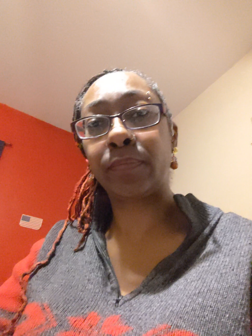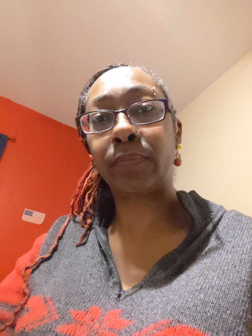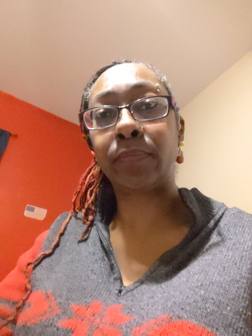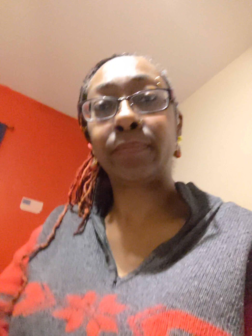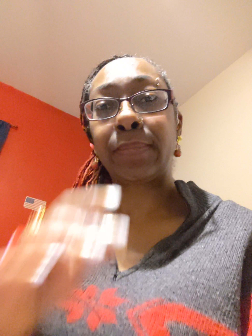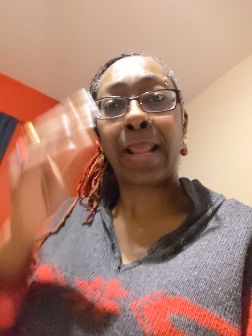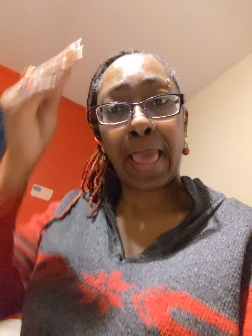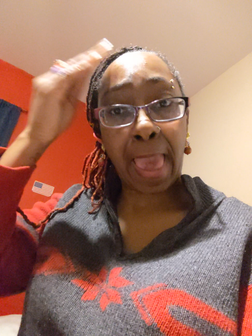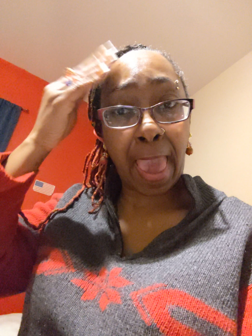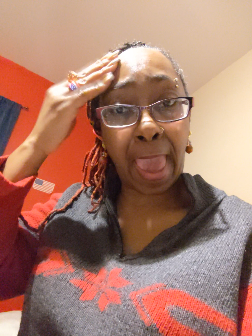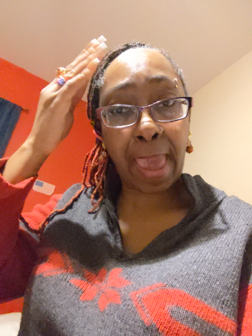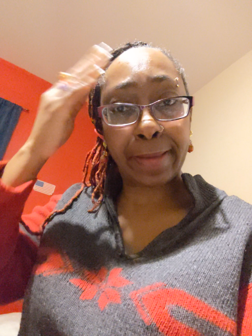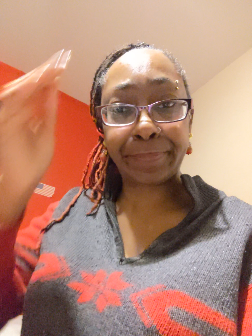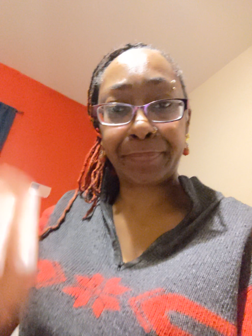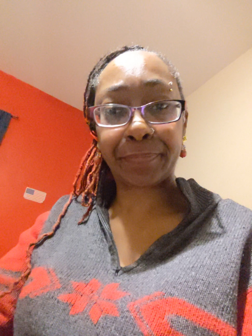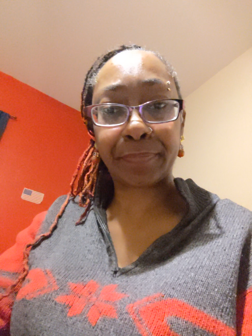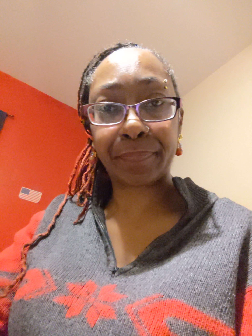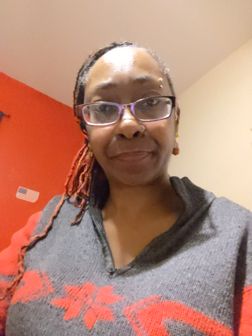hat